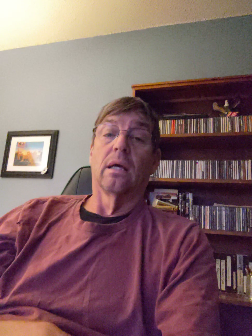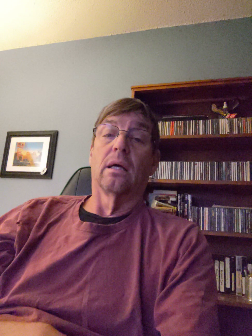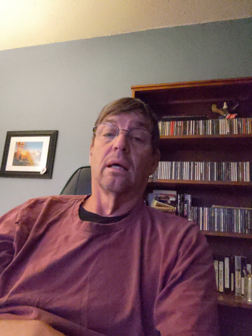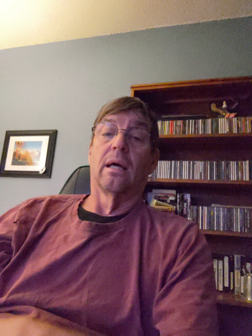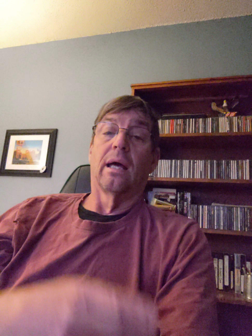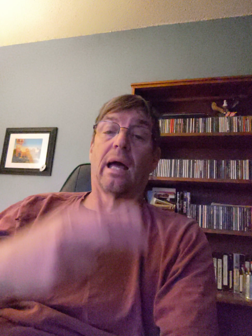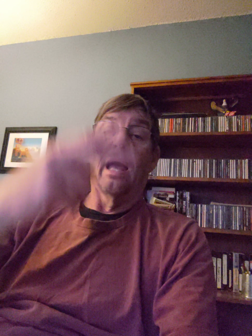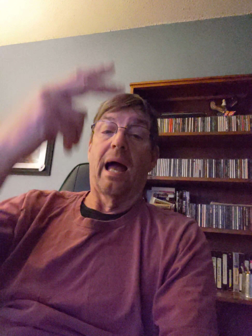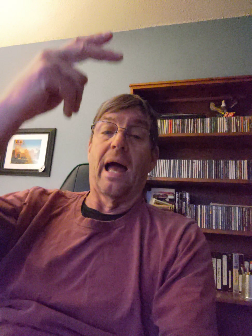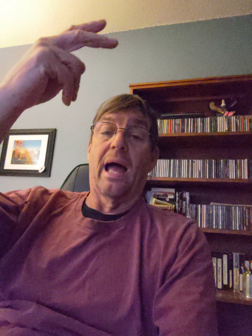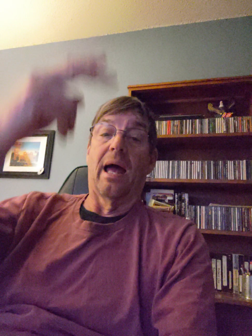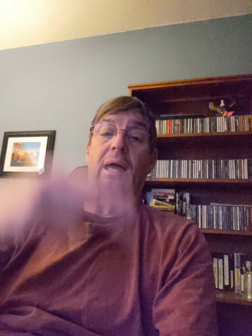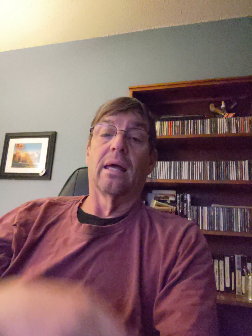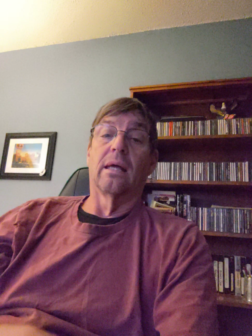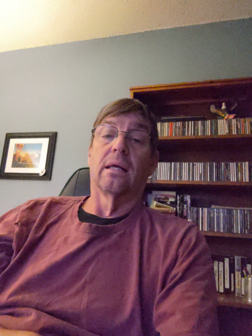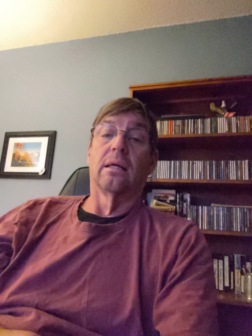high